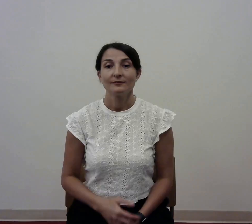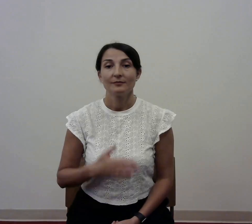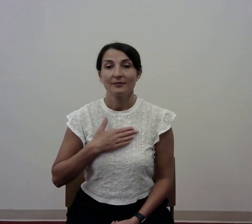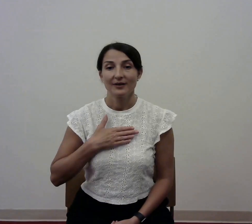mən